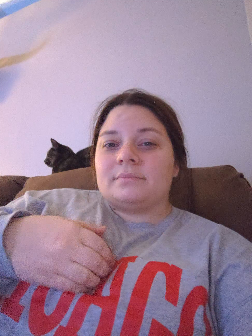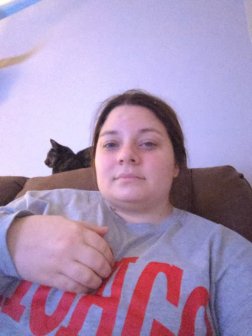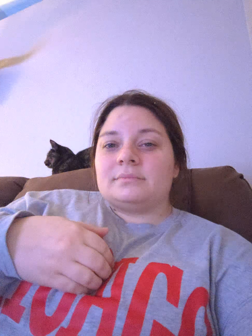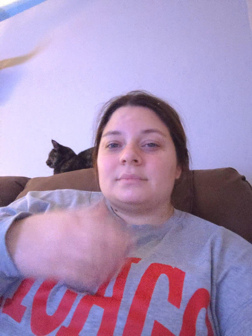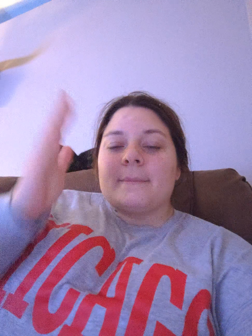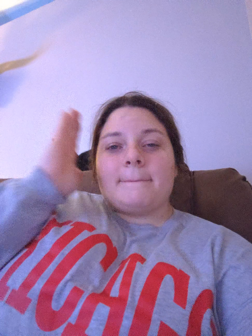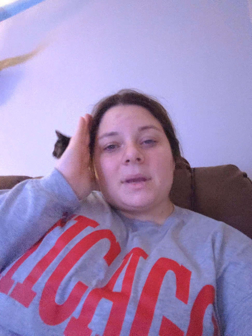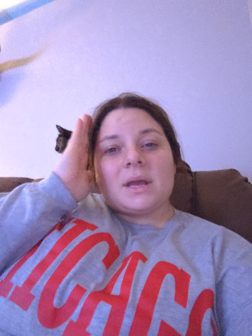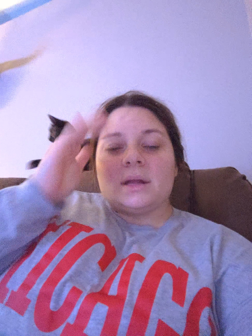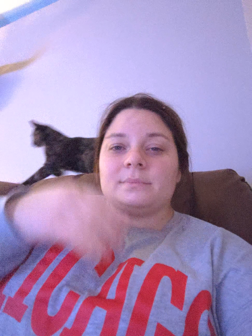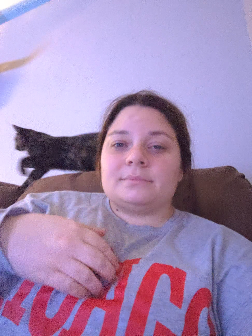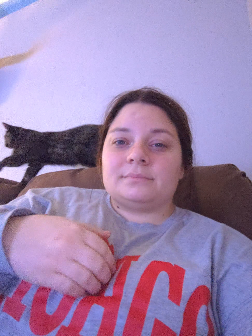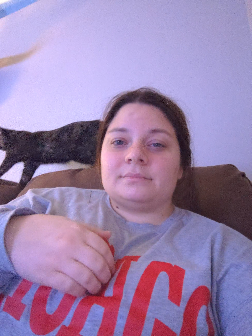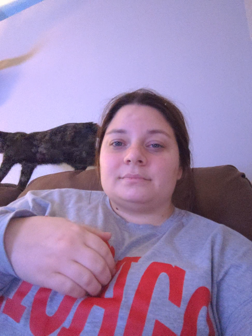bed